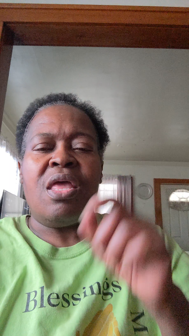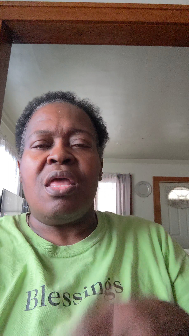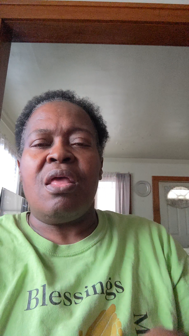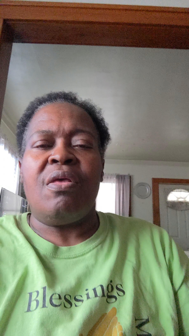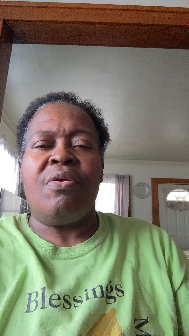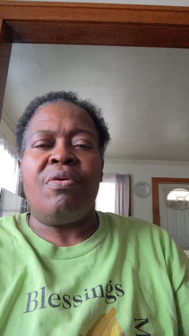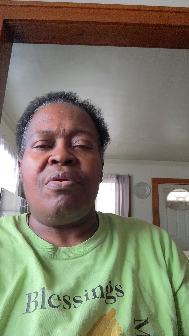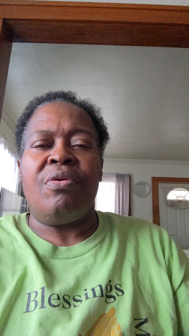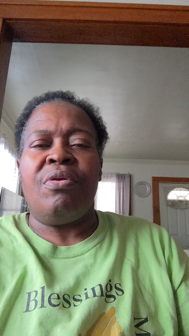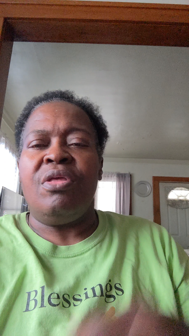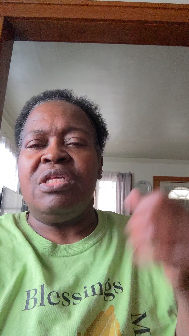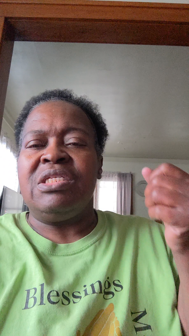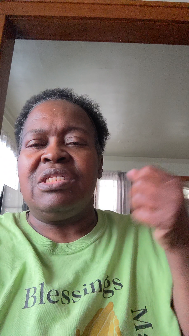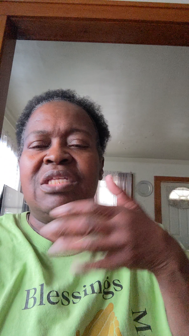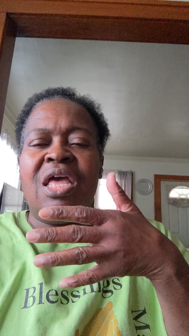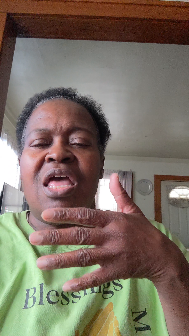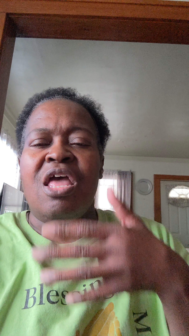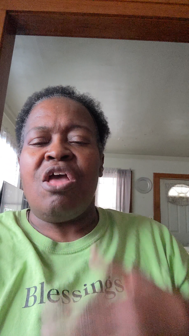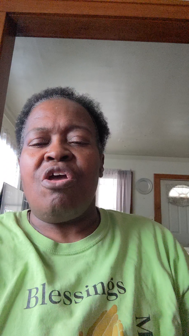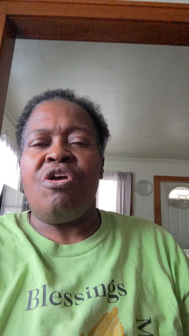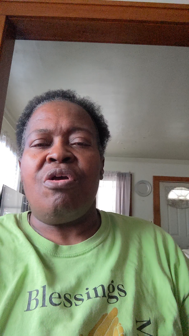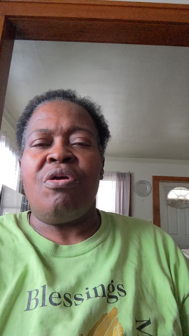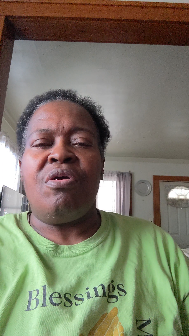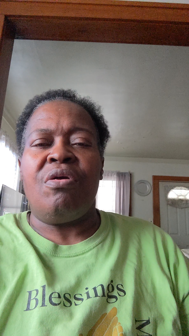scared